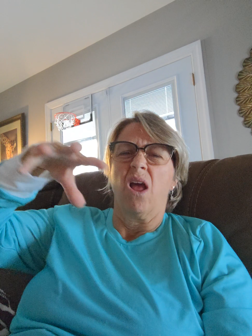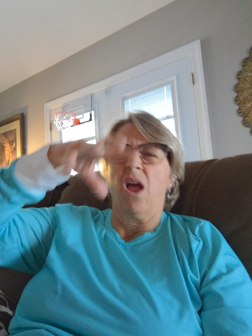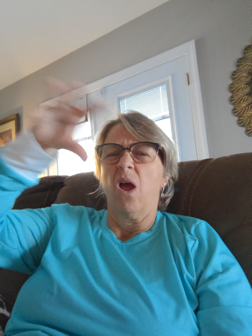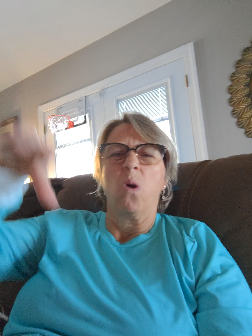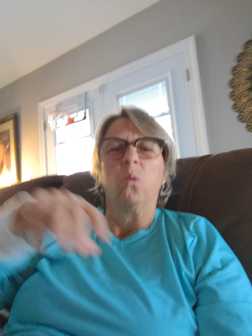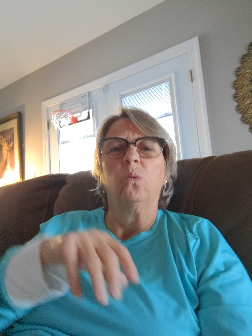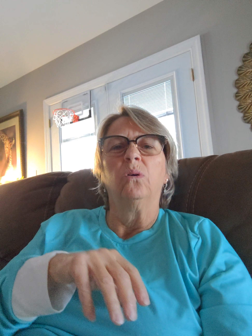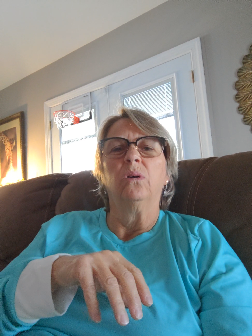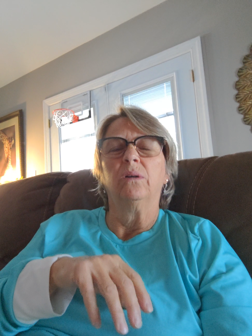cloud